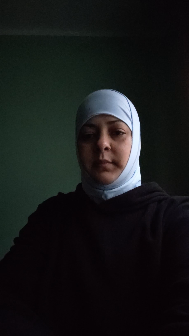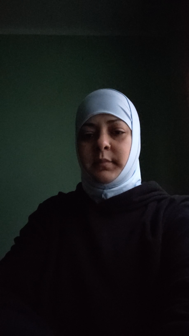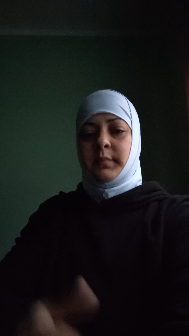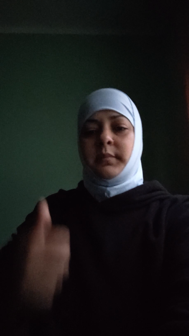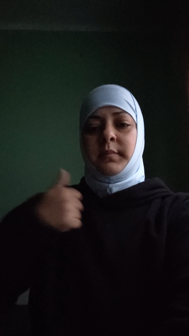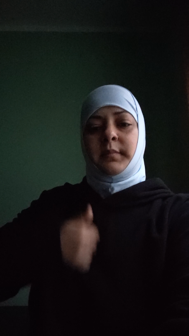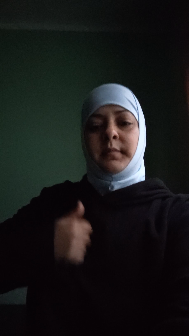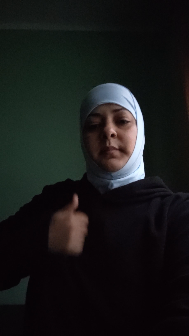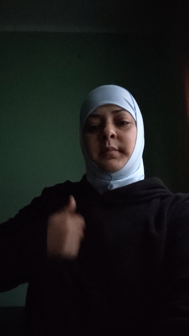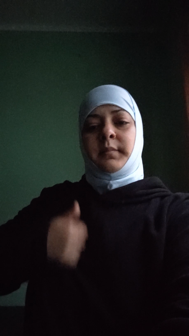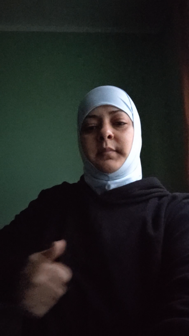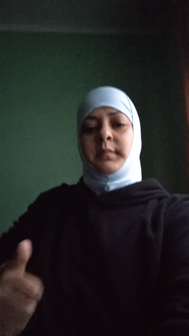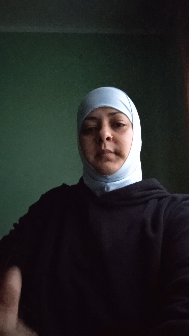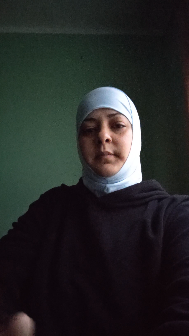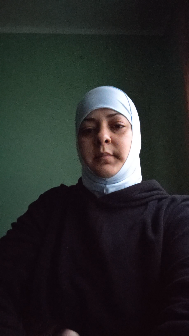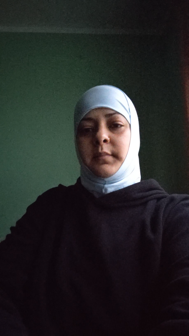bathtub